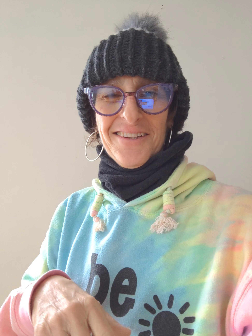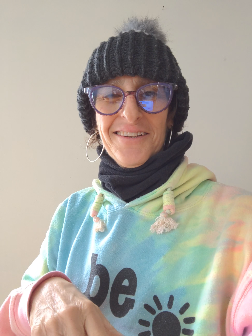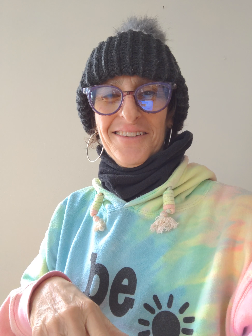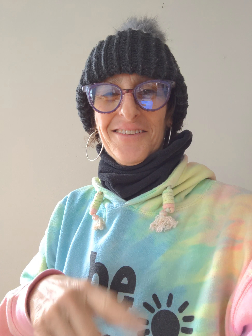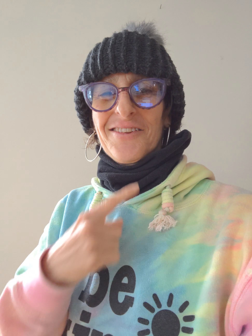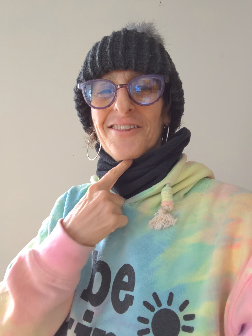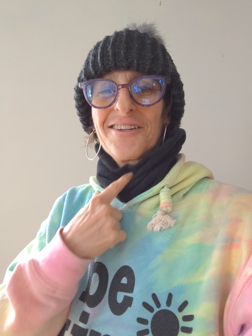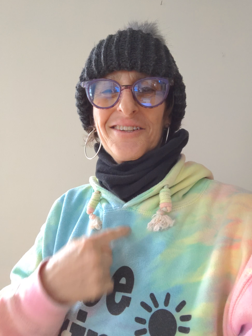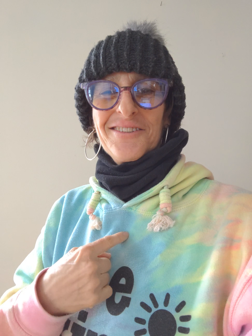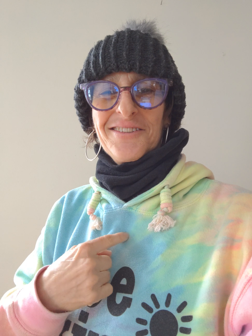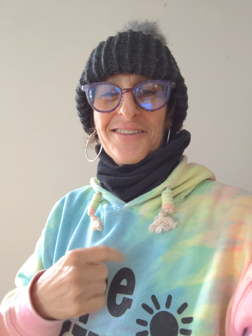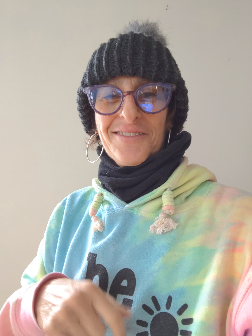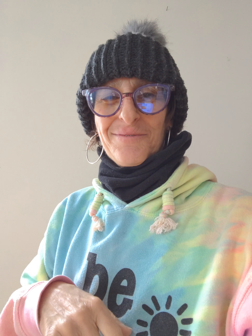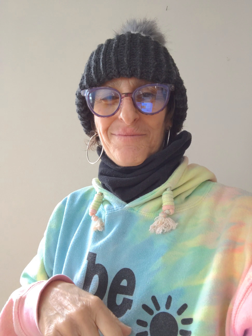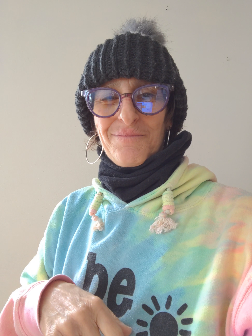thirsty